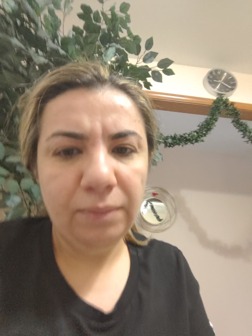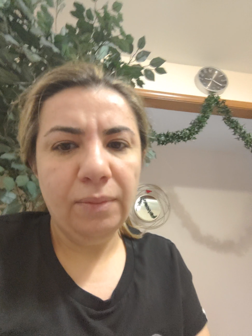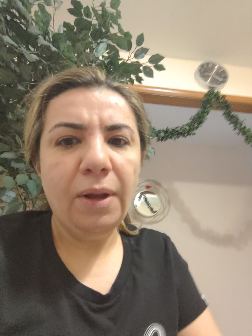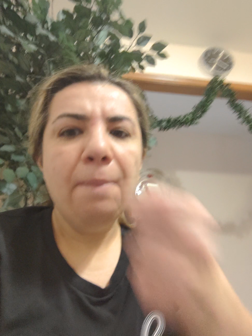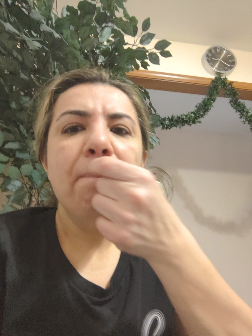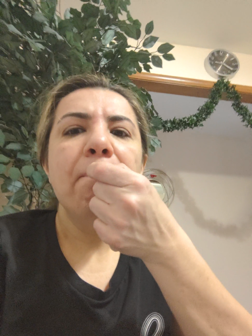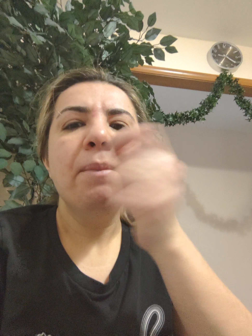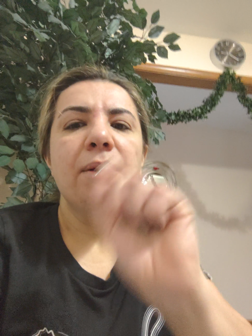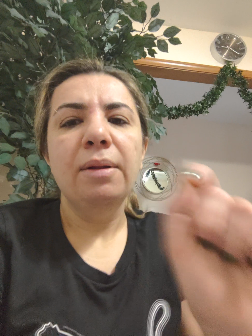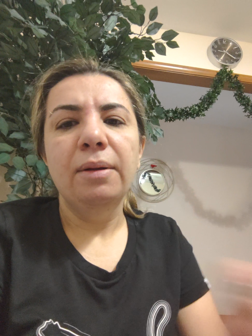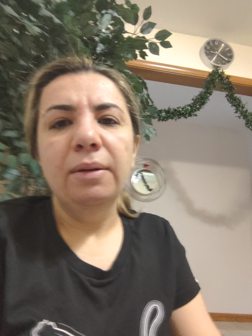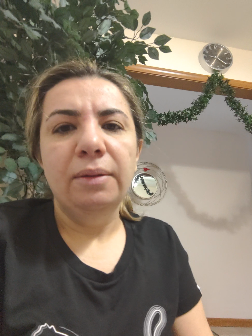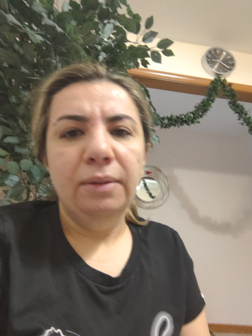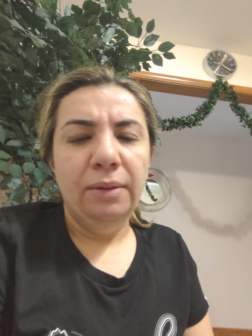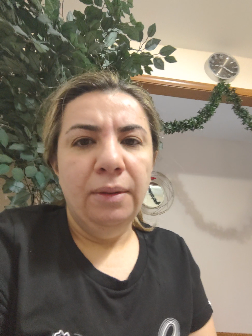pencil